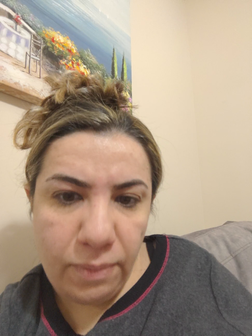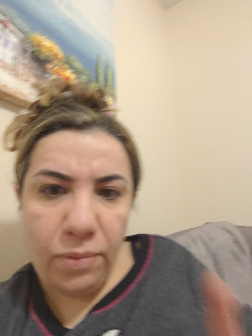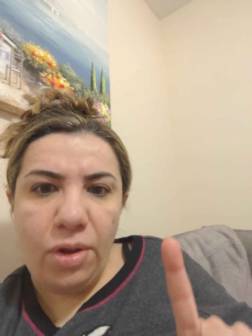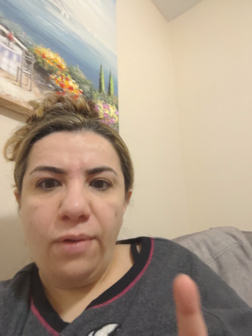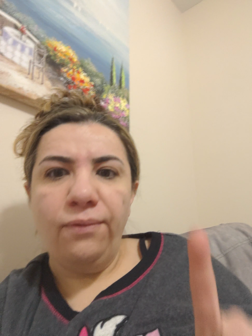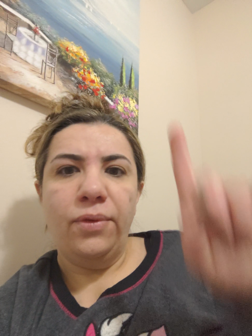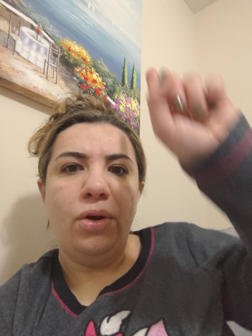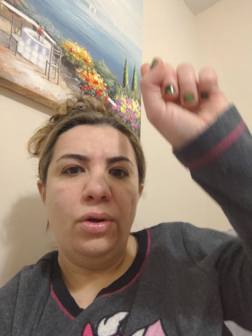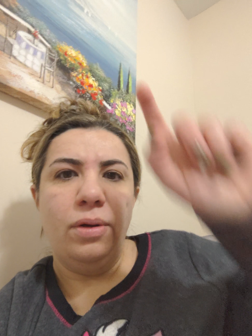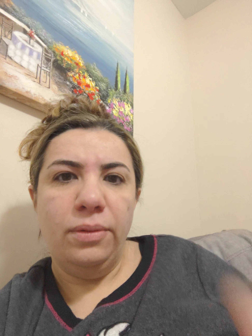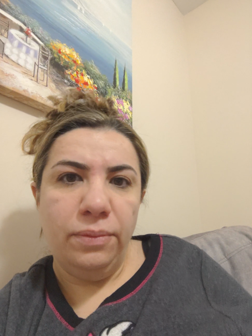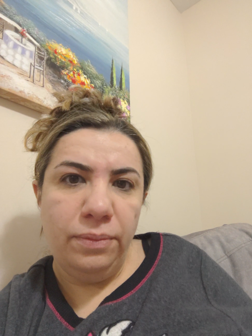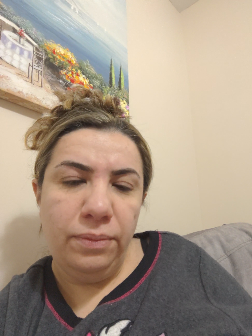up